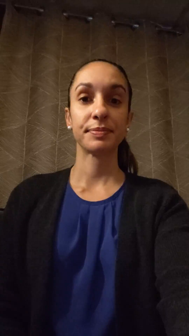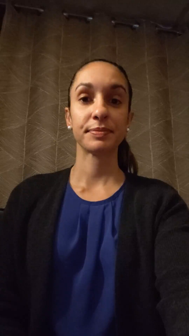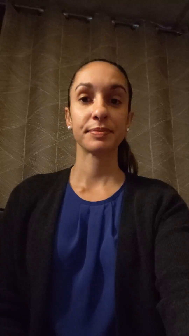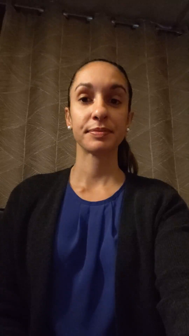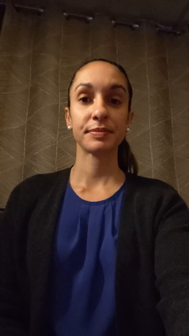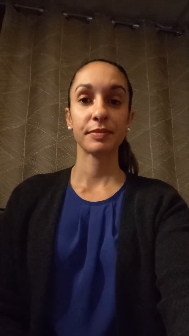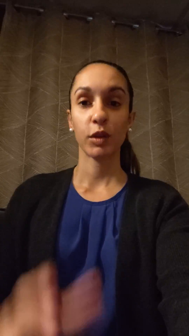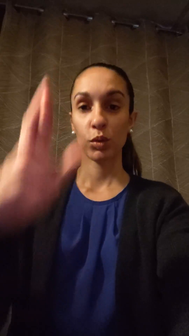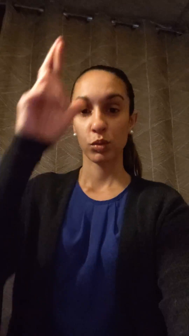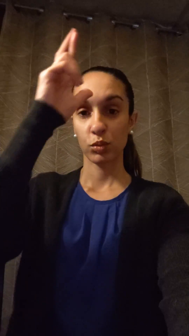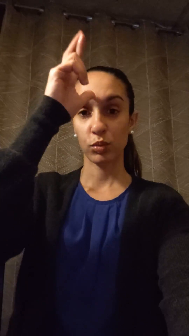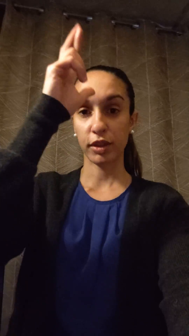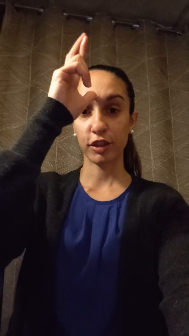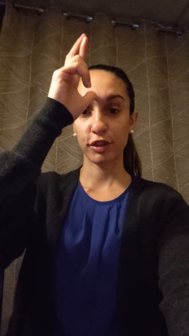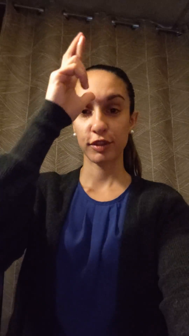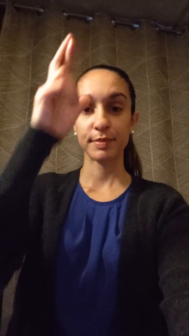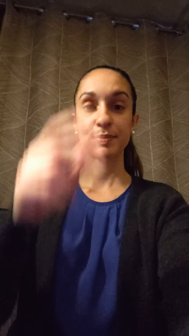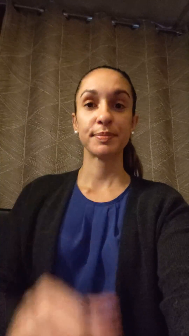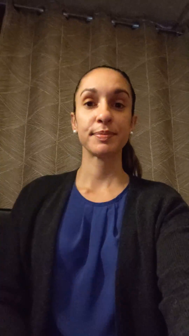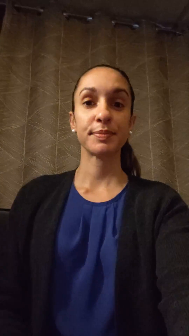rooster